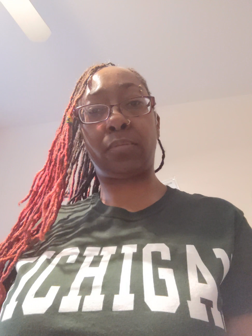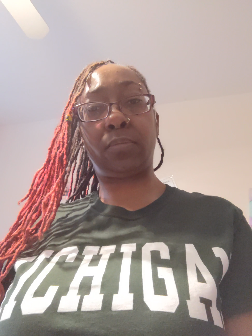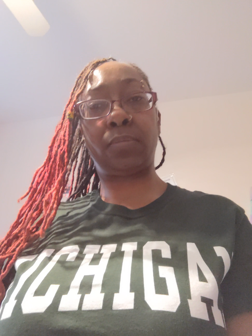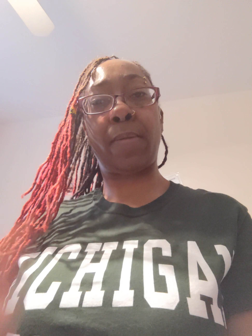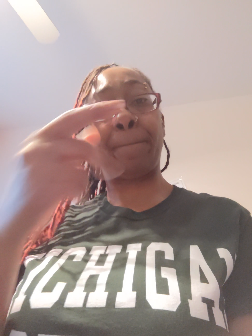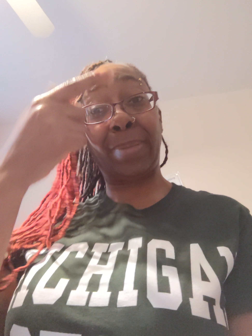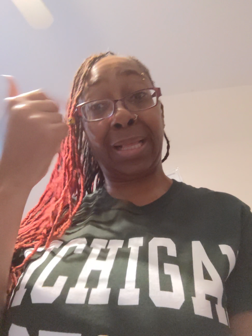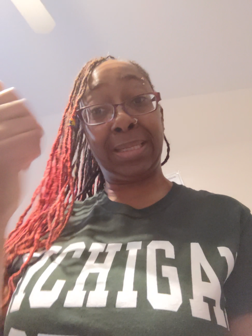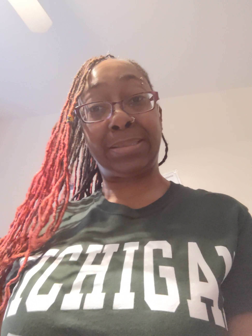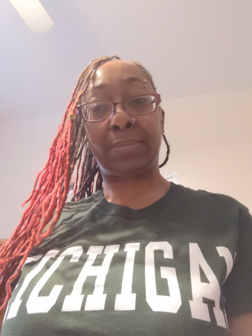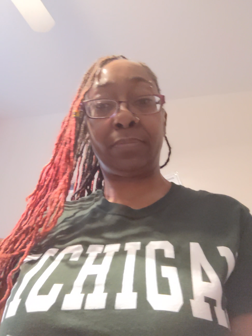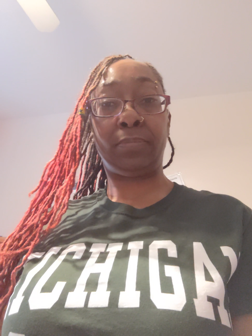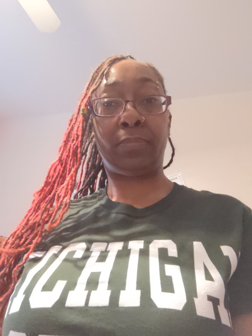because